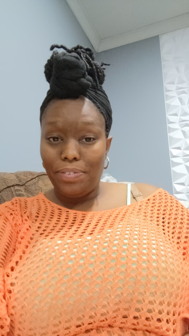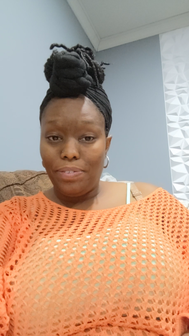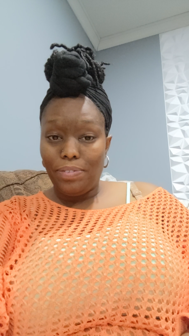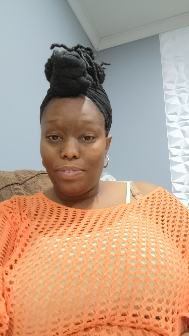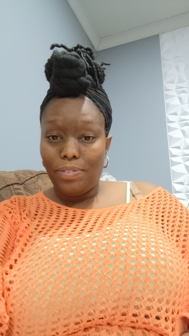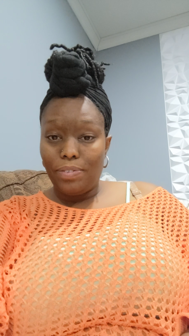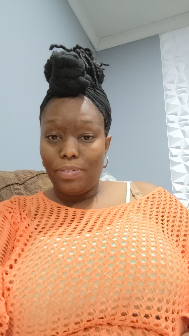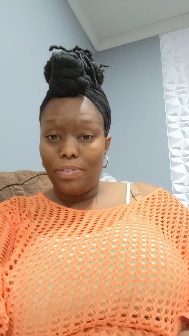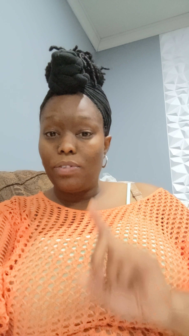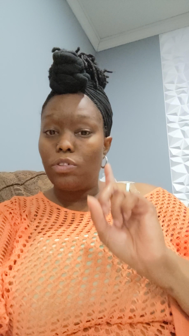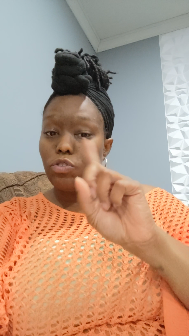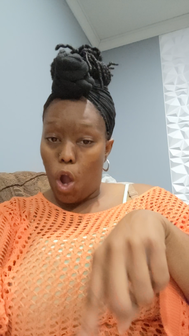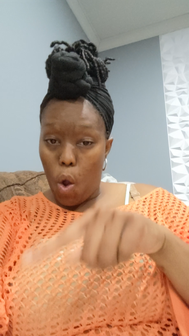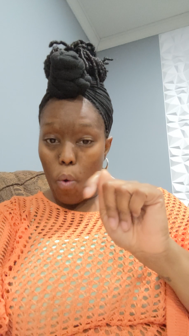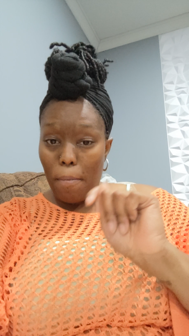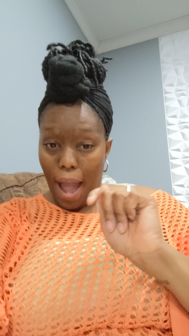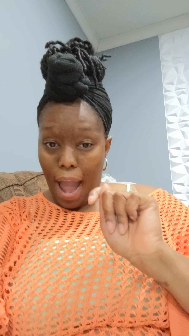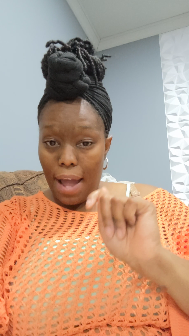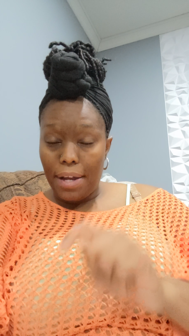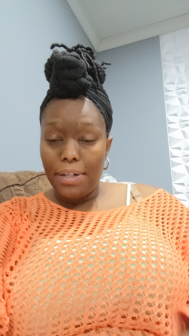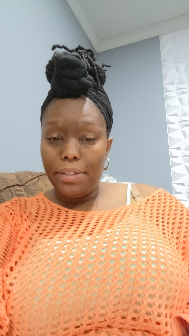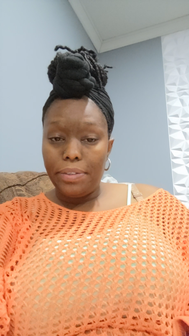go potty